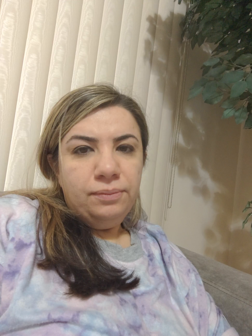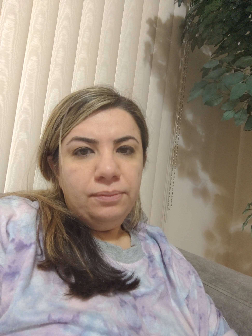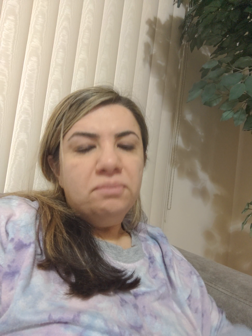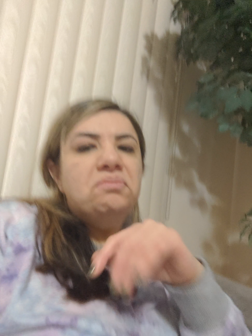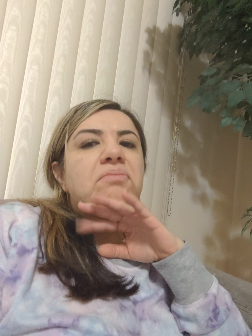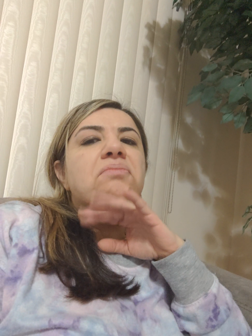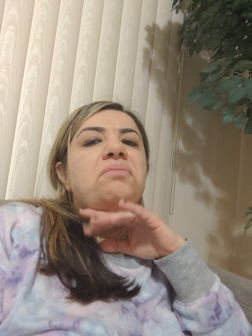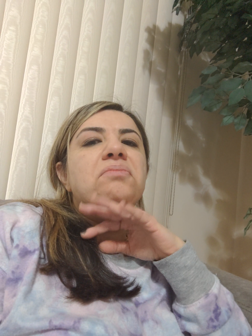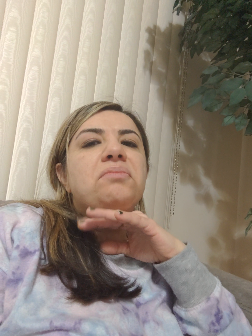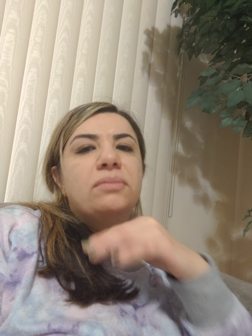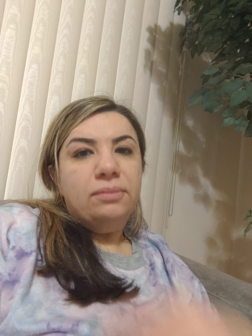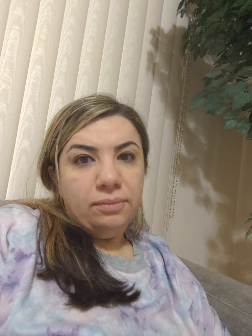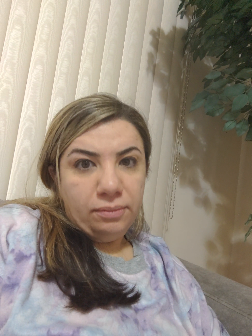dirty